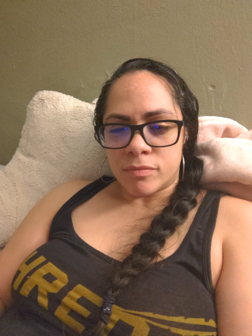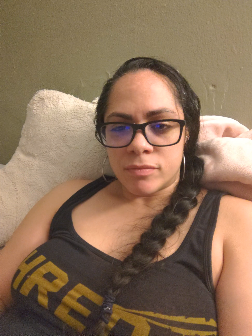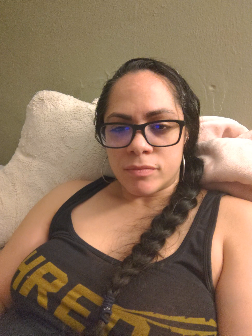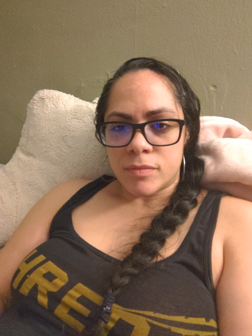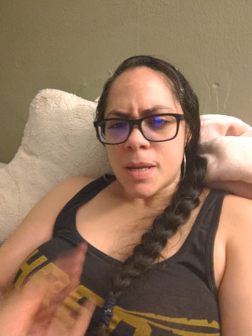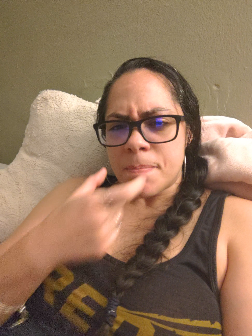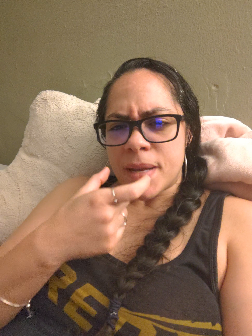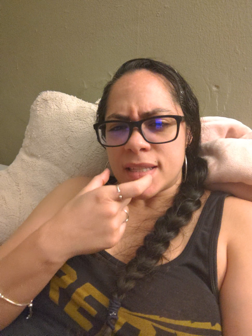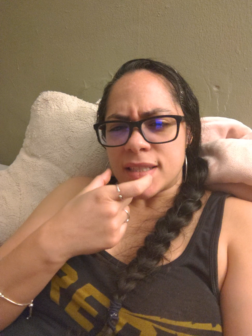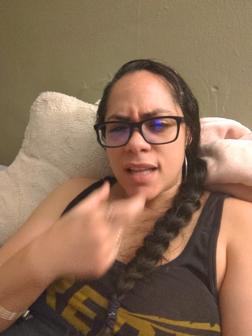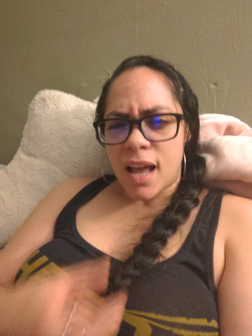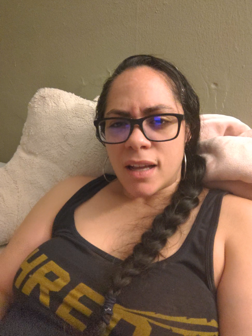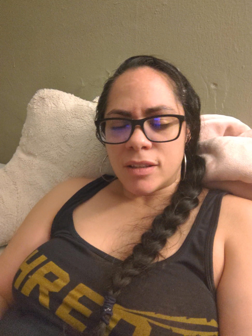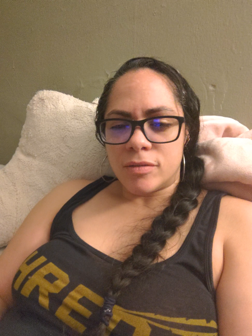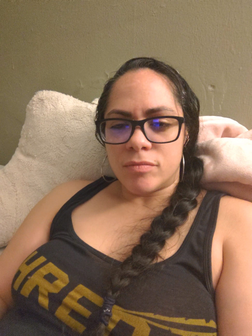pizza